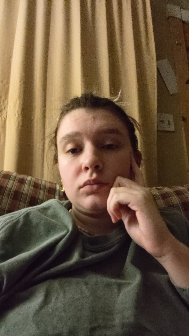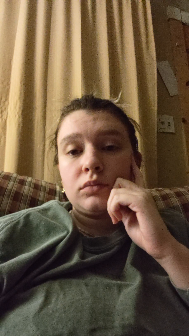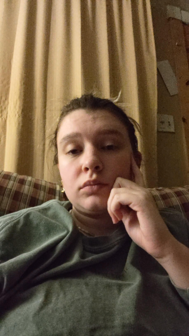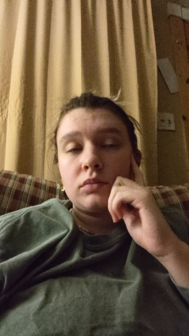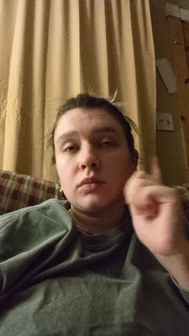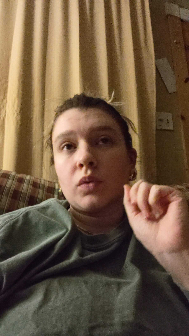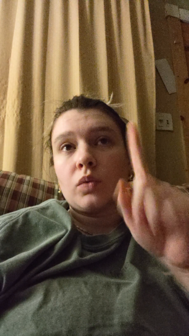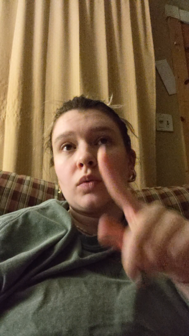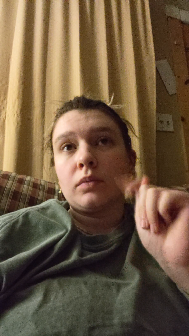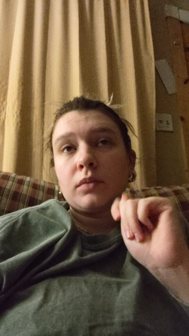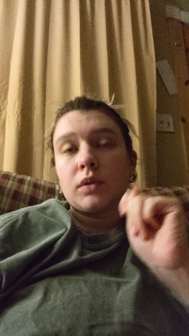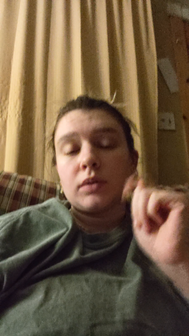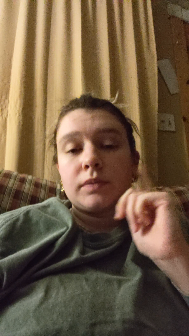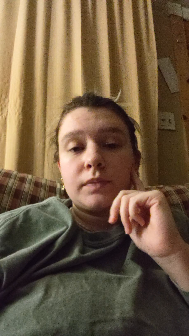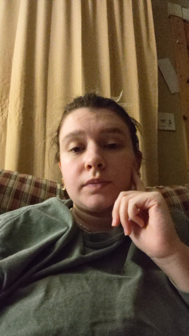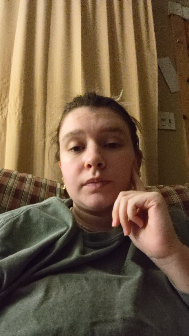go potty